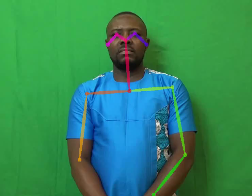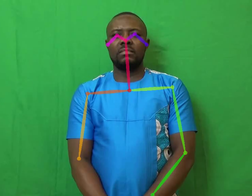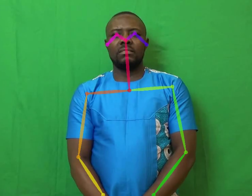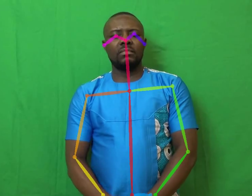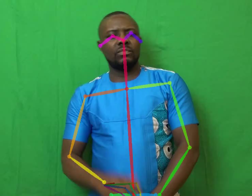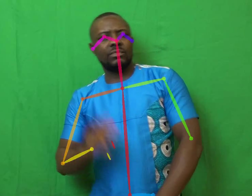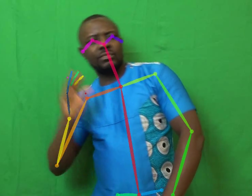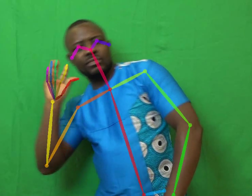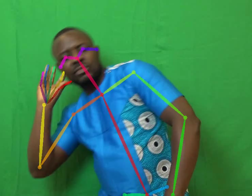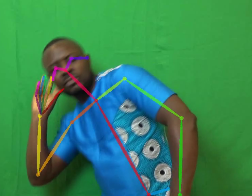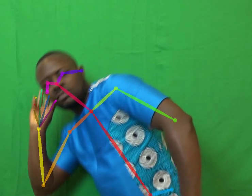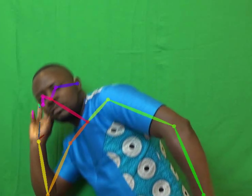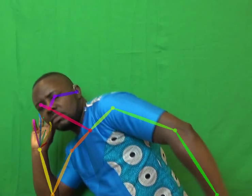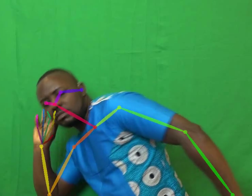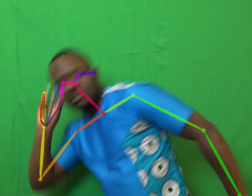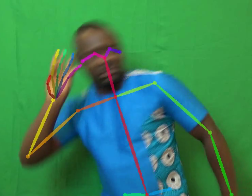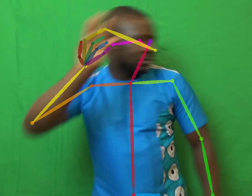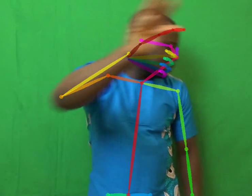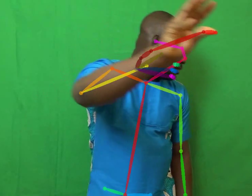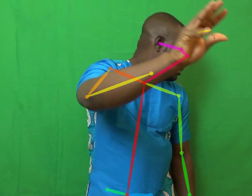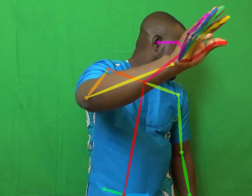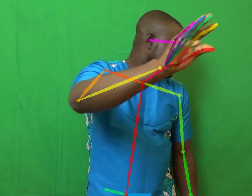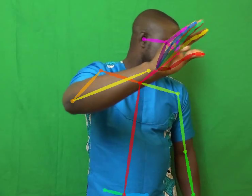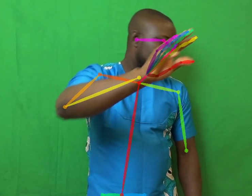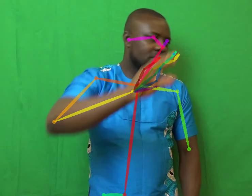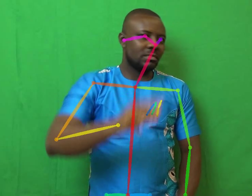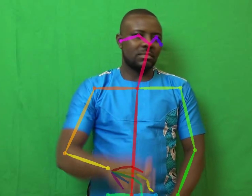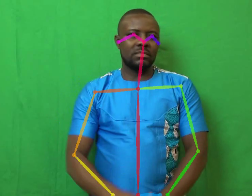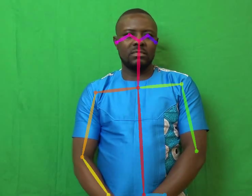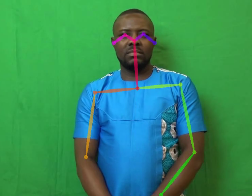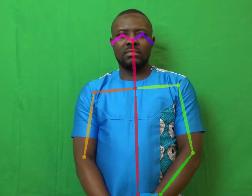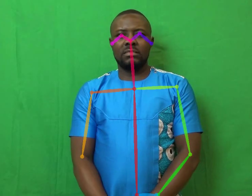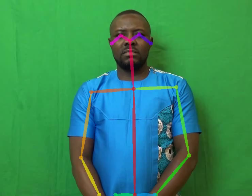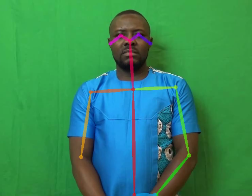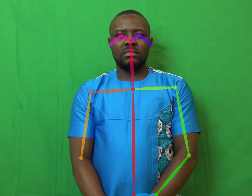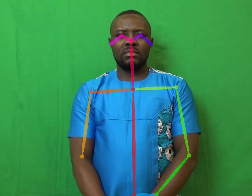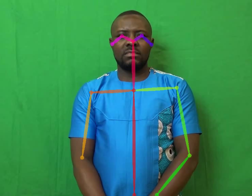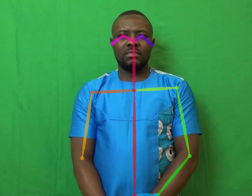shotput